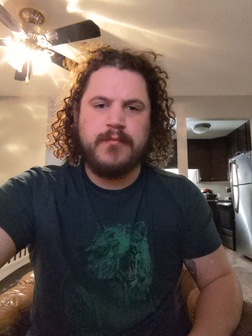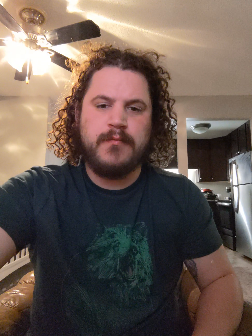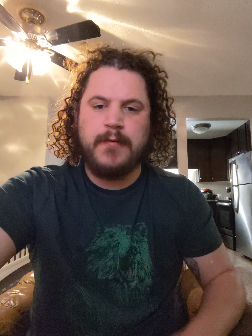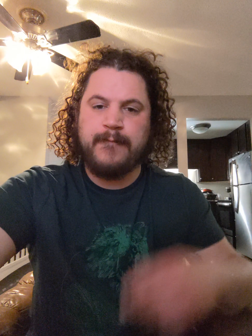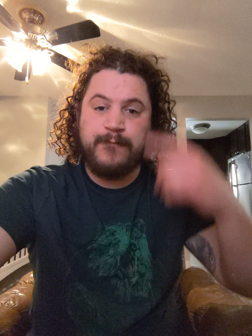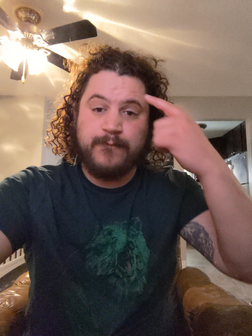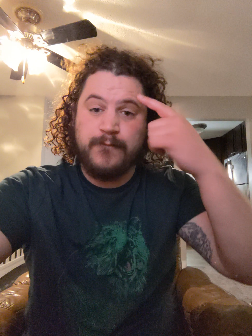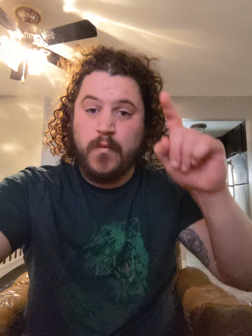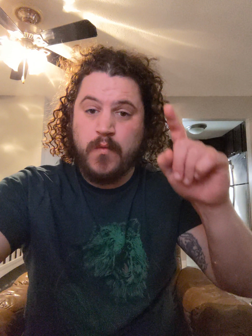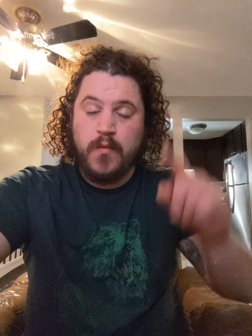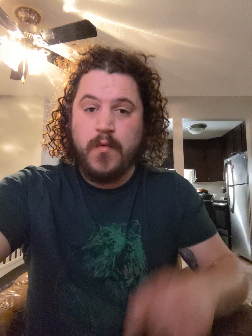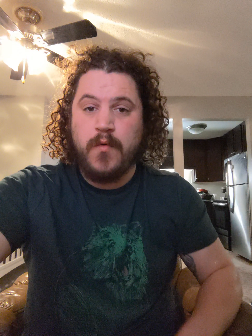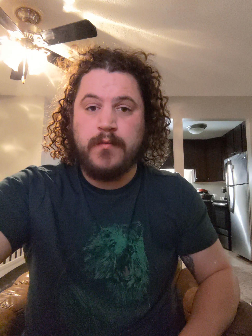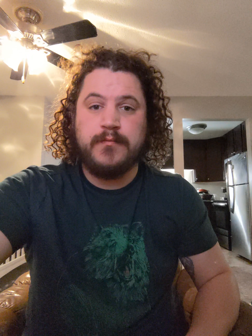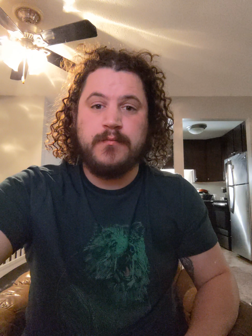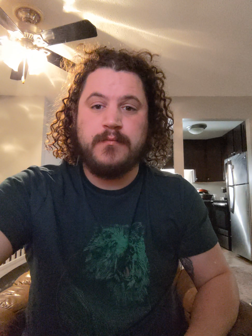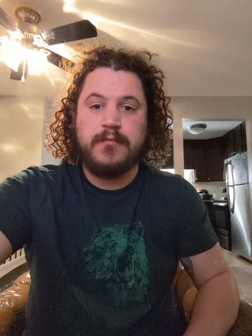for